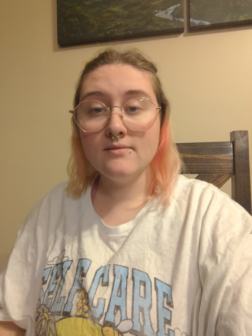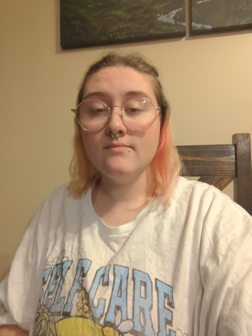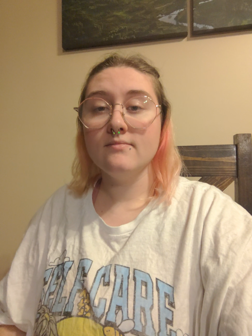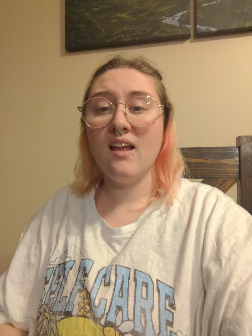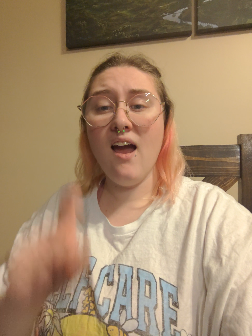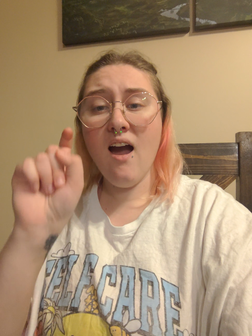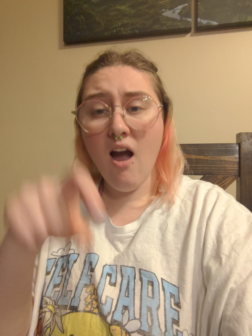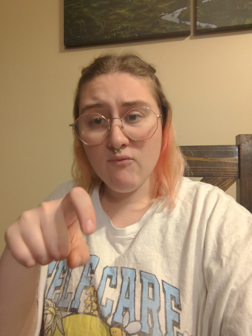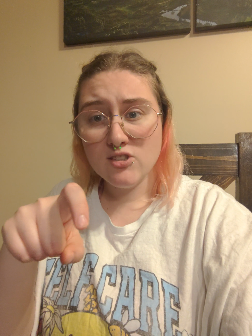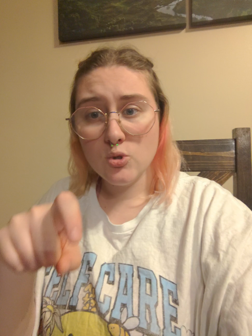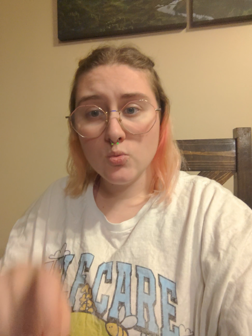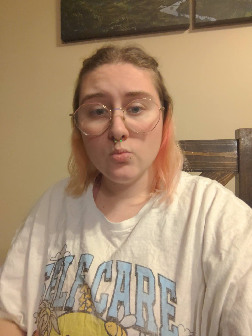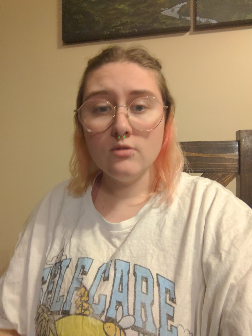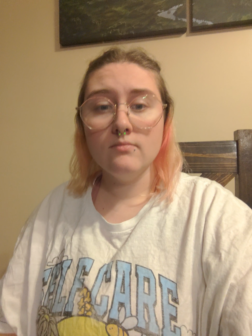have to